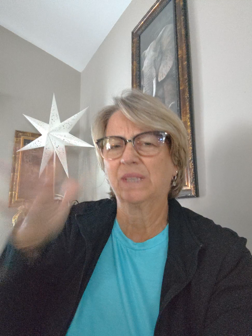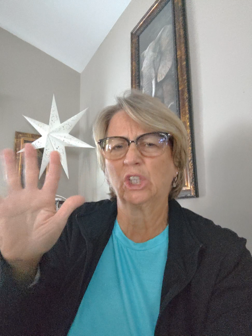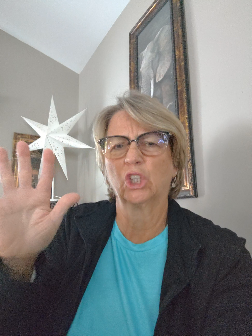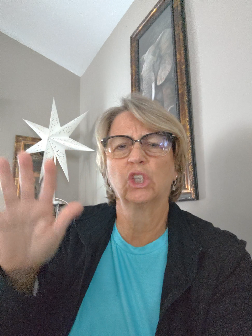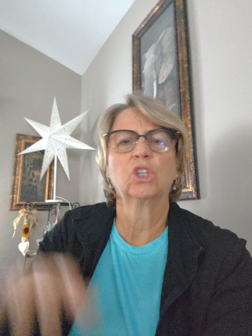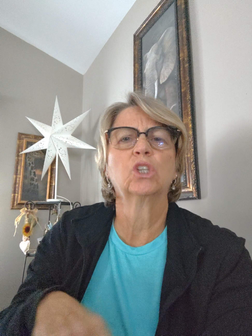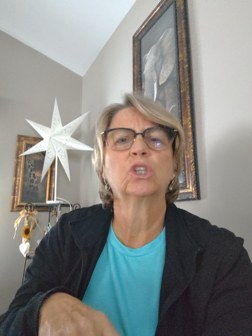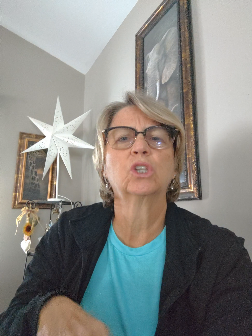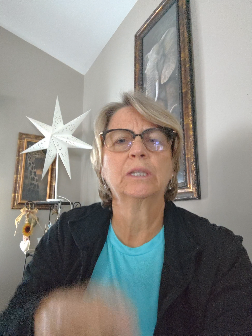finish